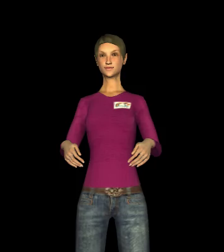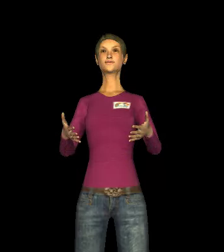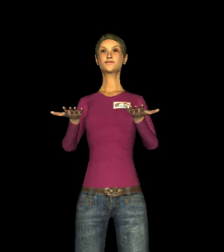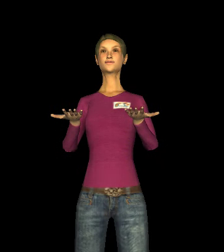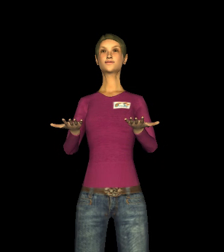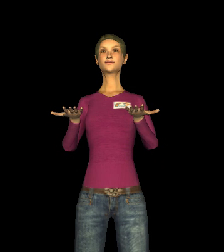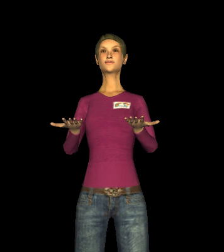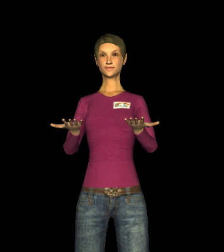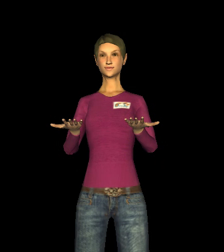اليوم